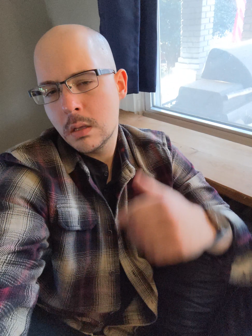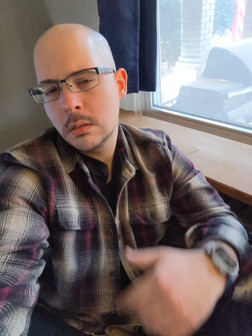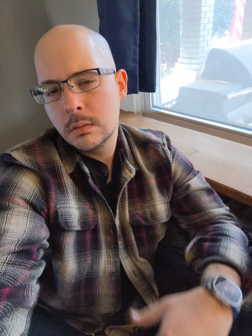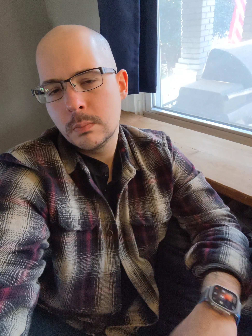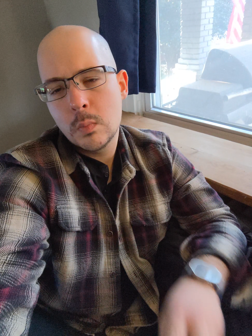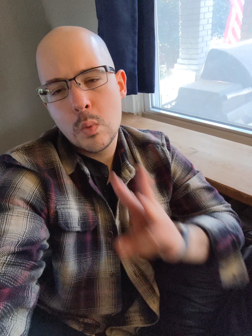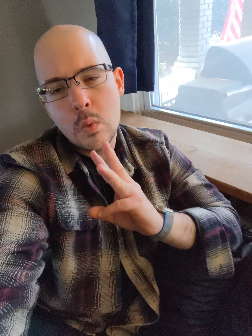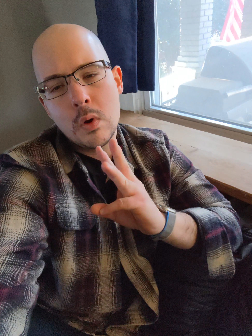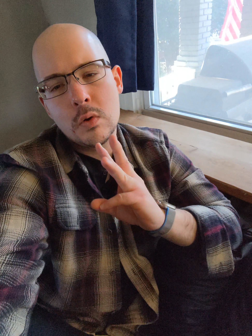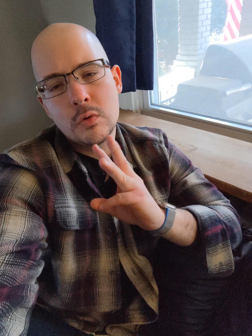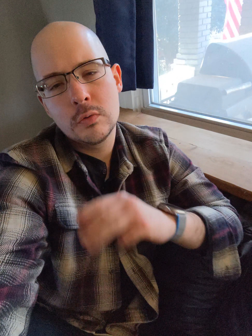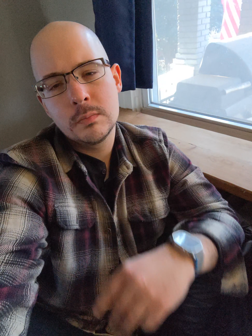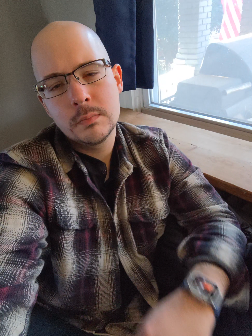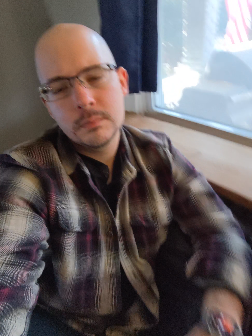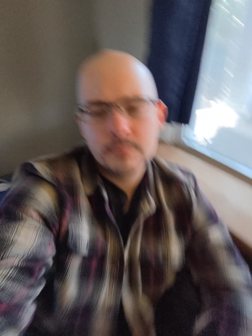water